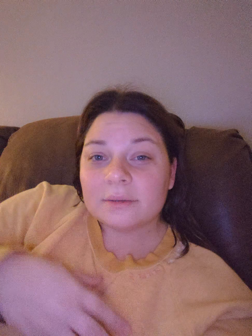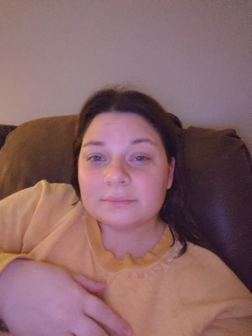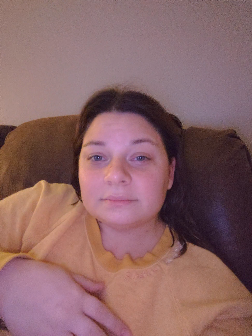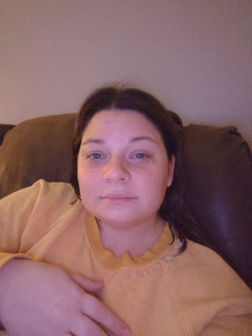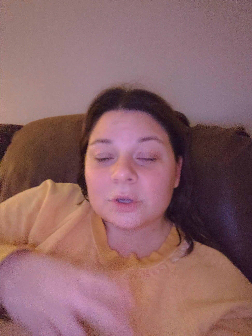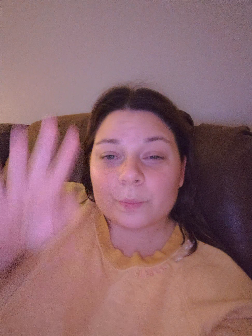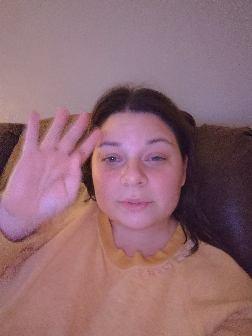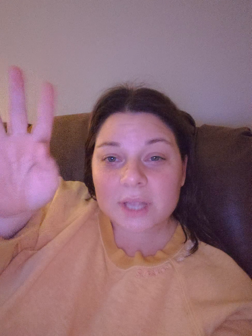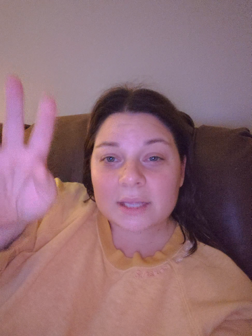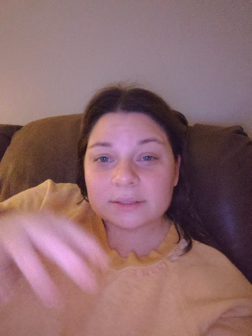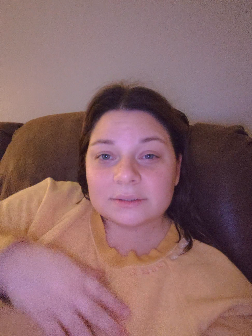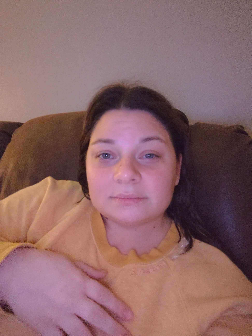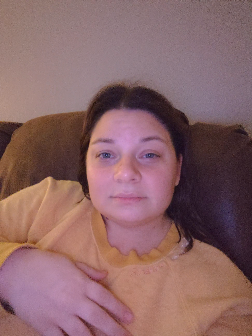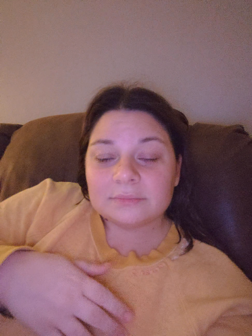pretend